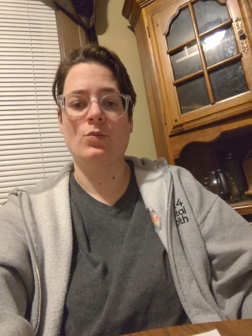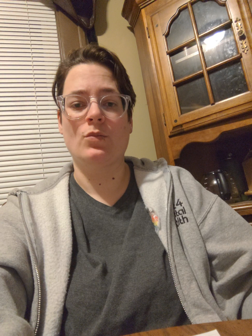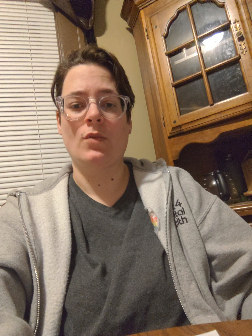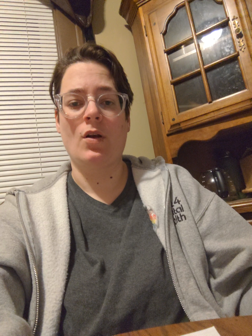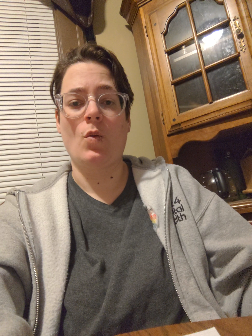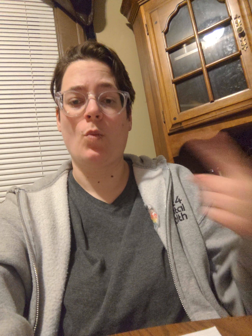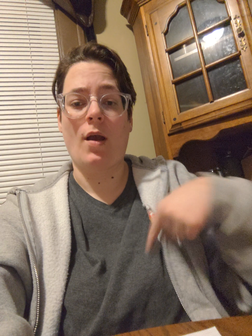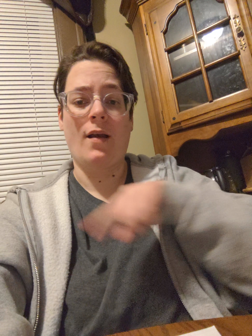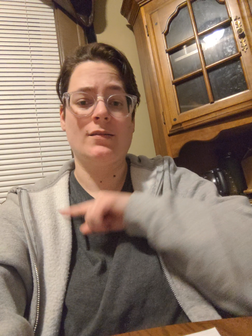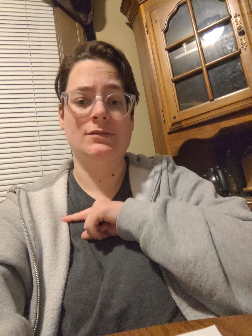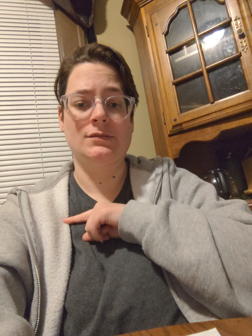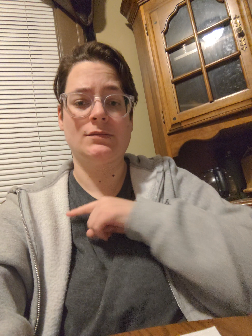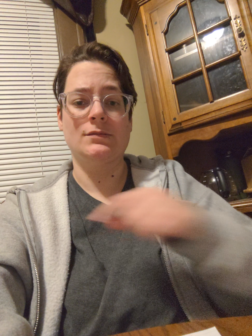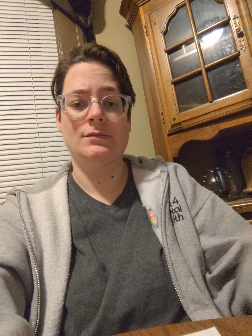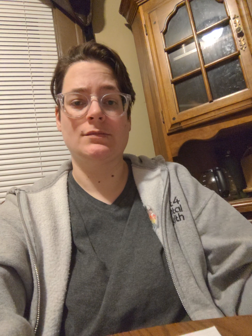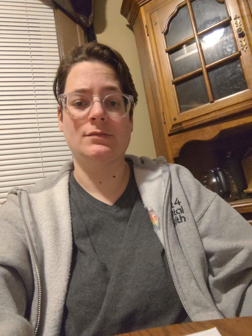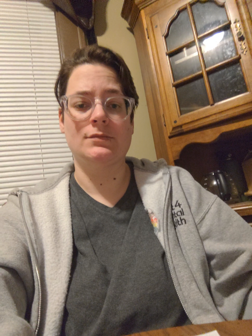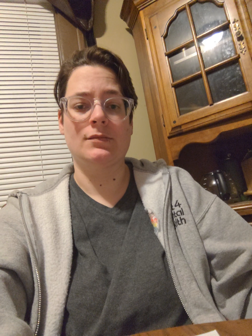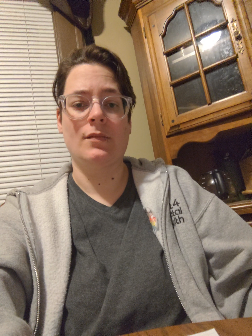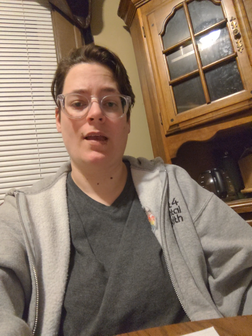we